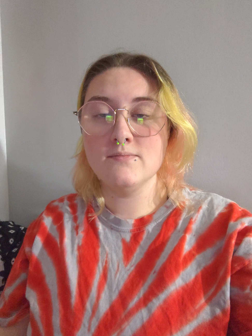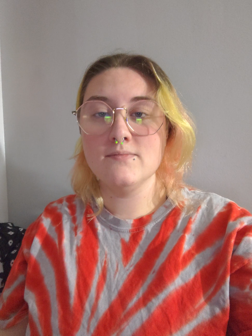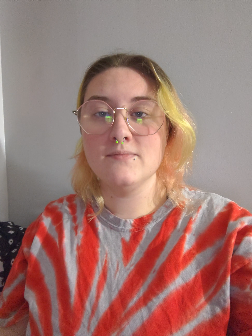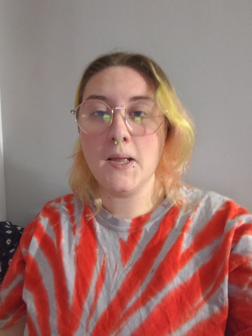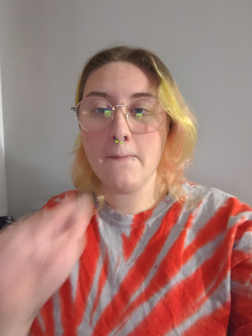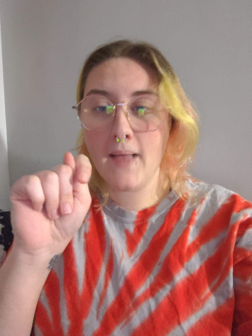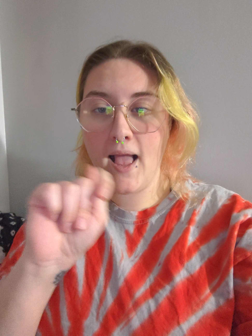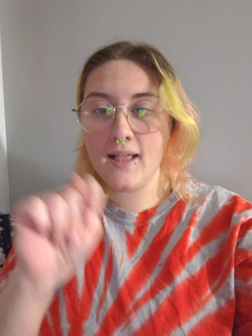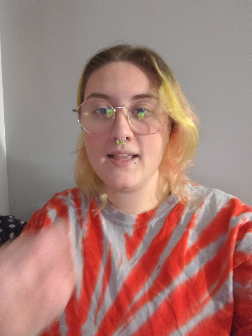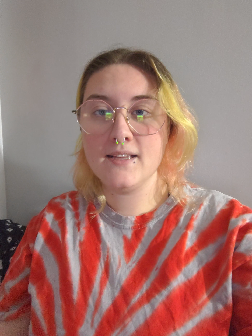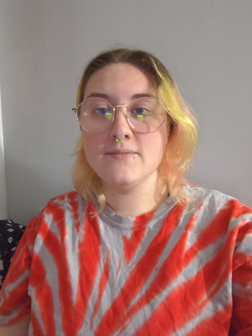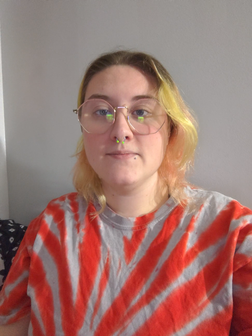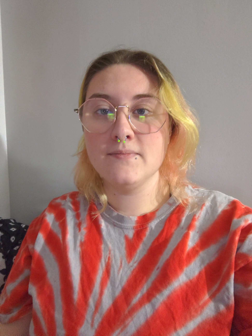potty